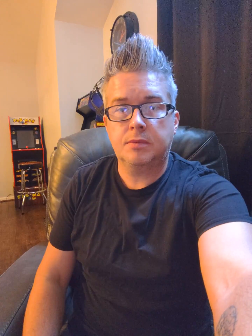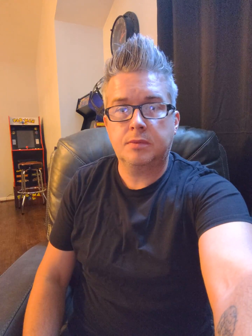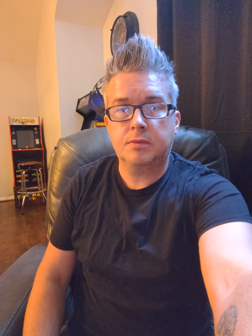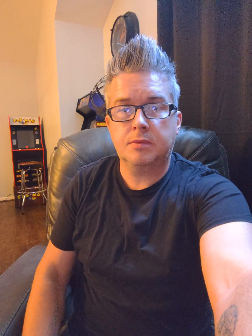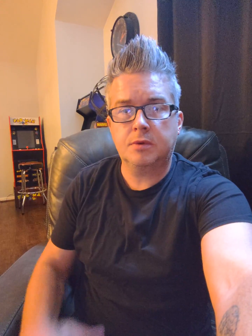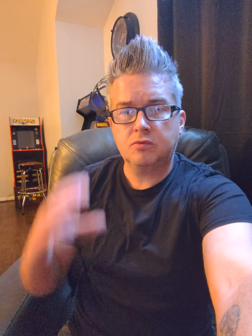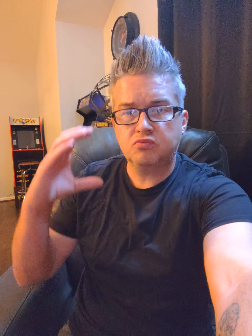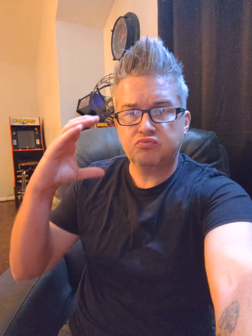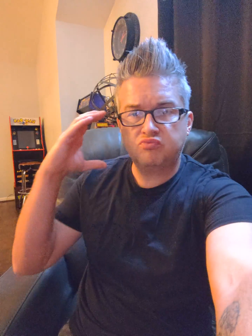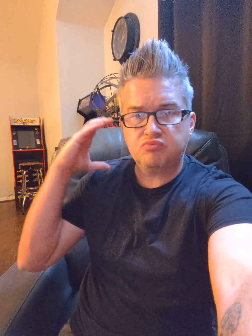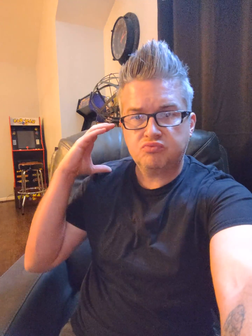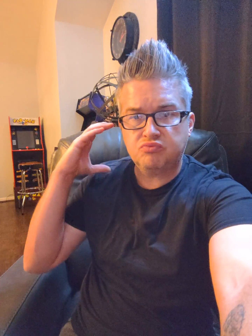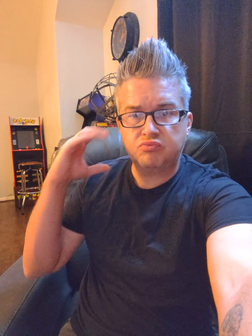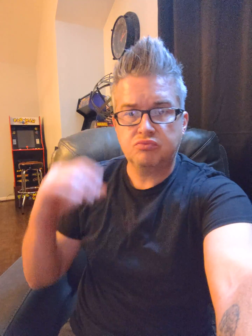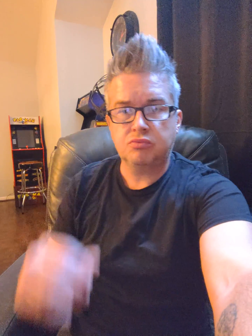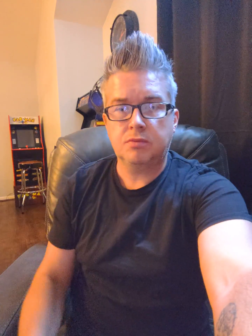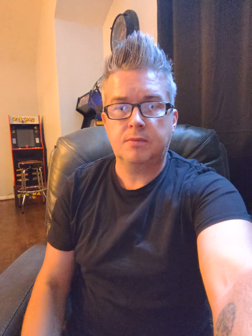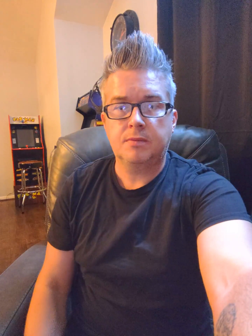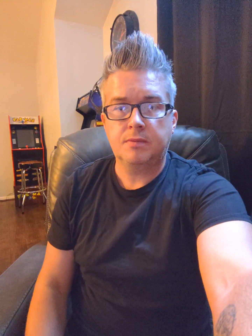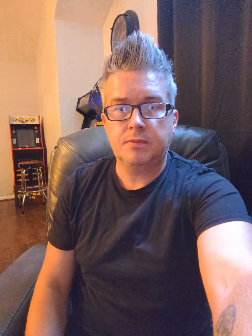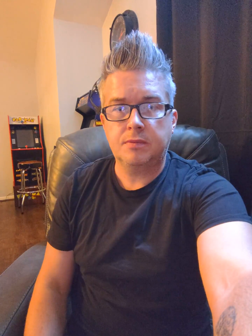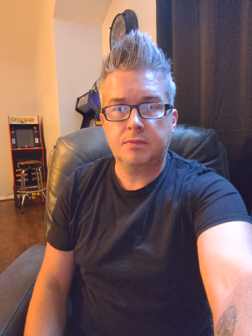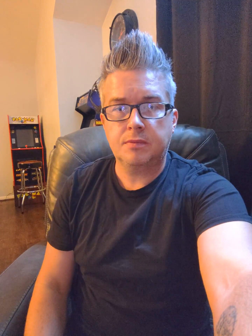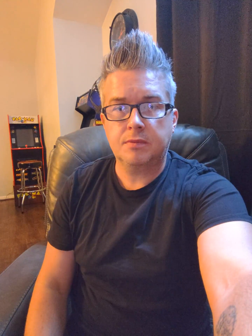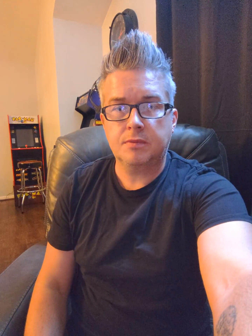bus